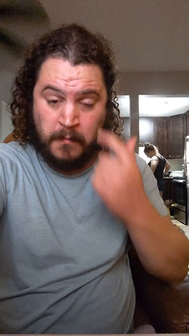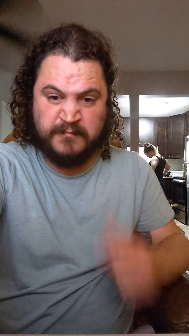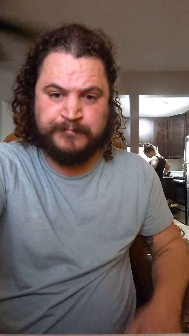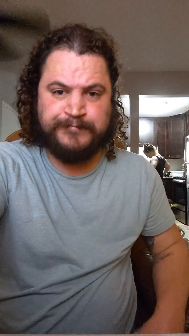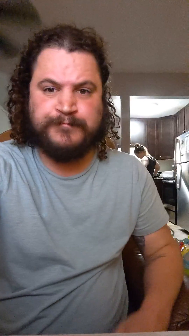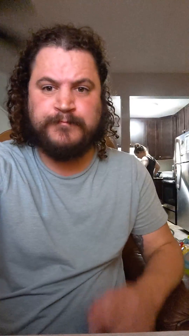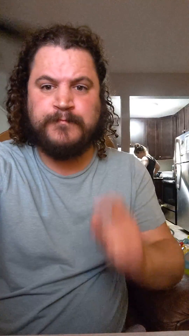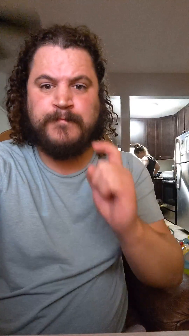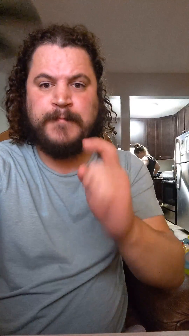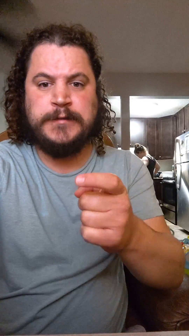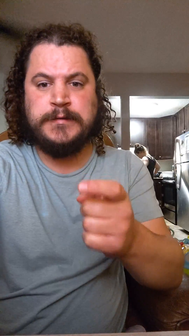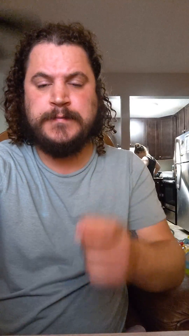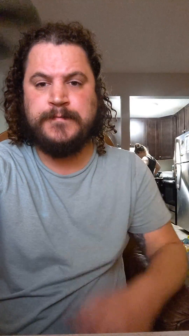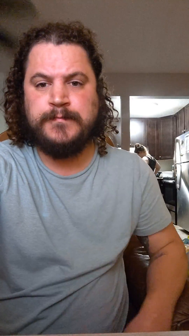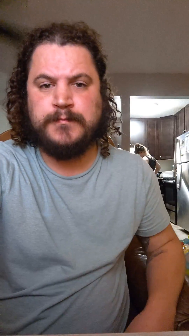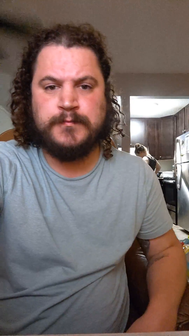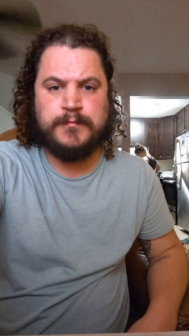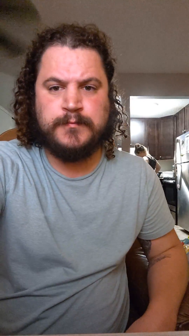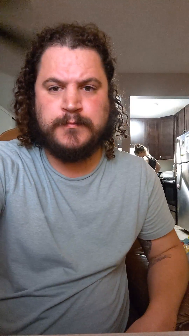present